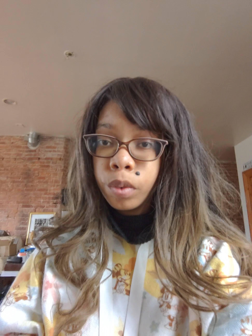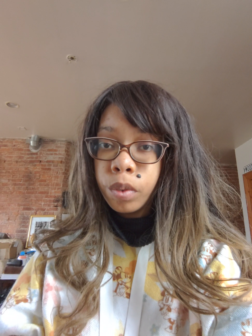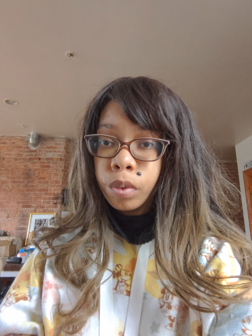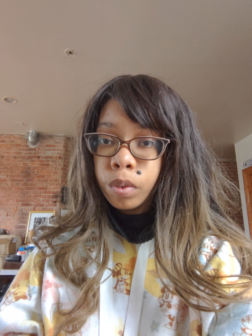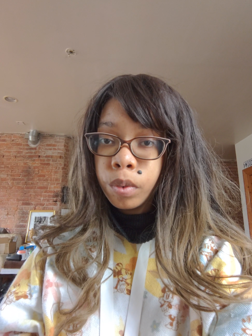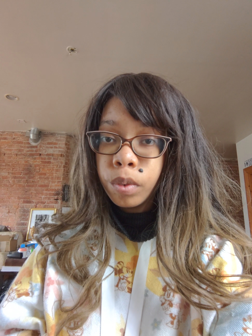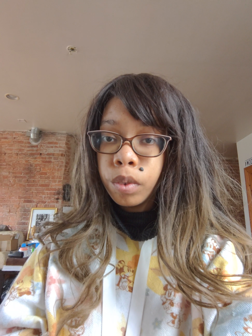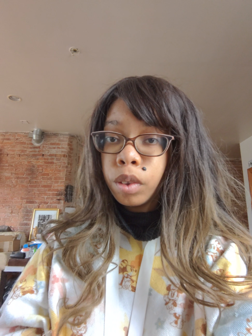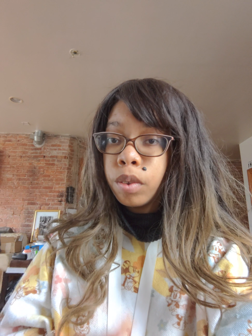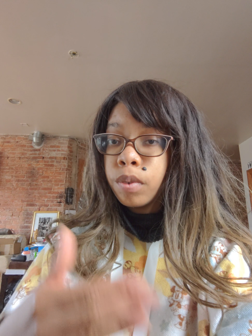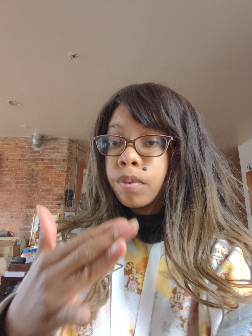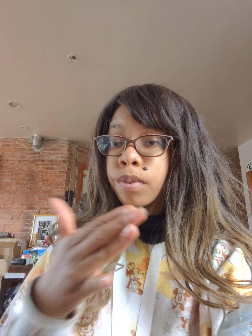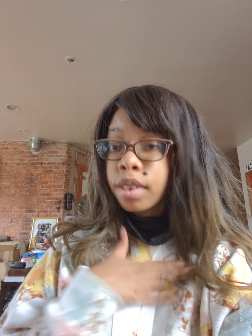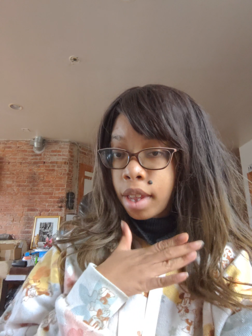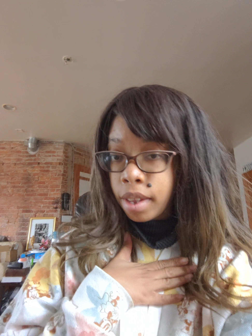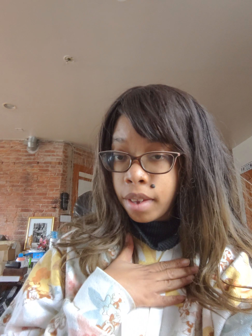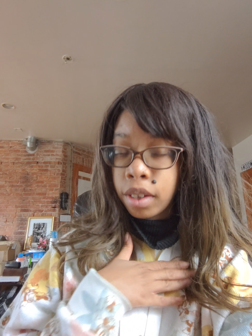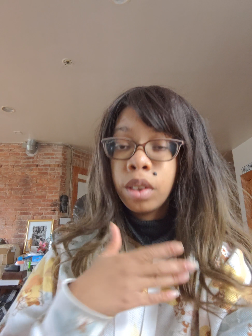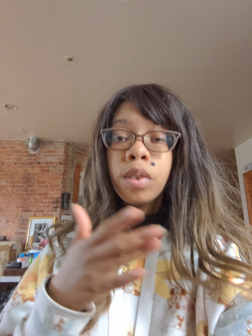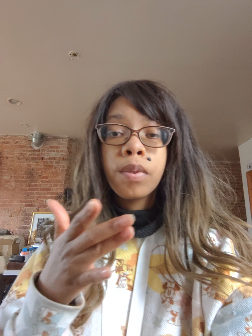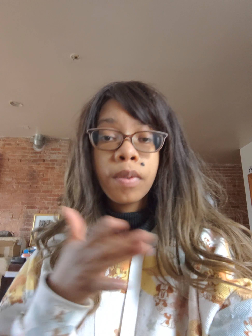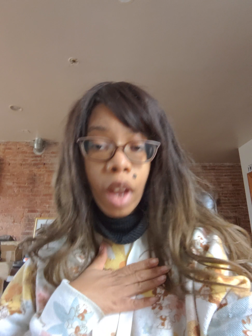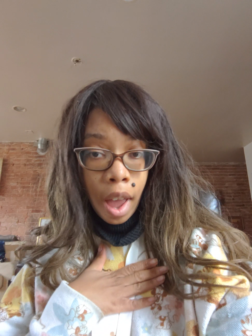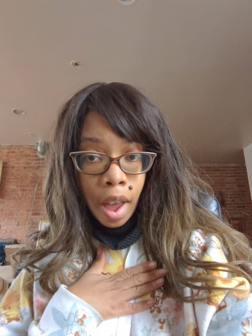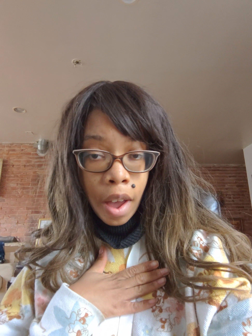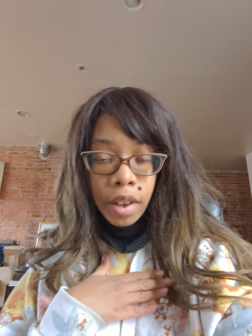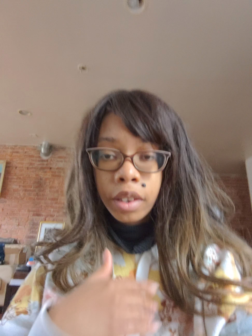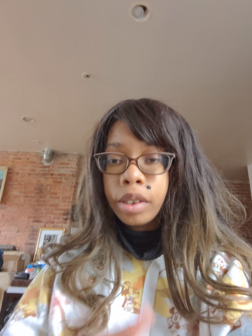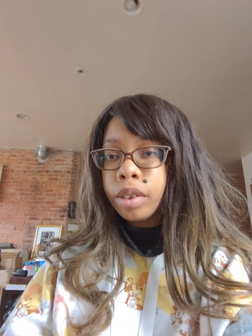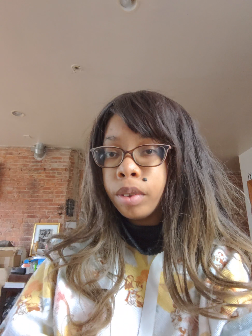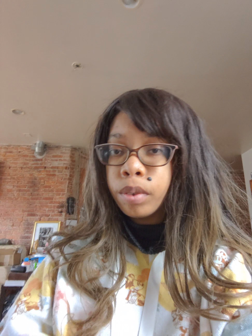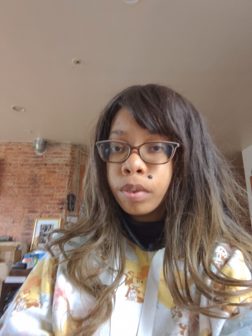my